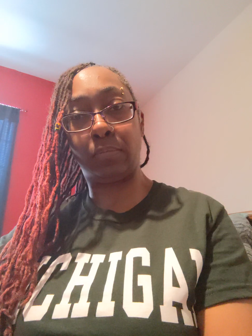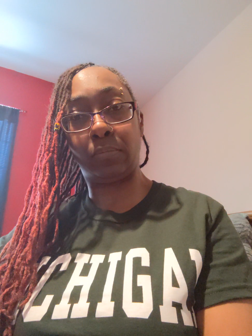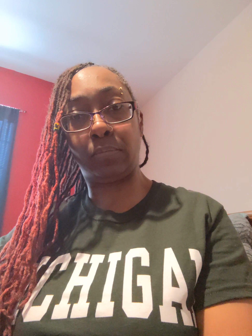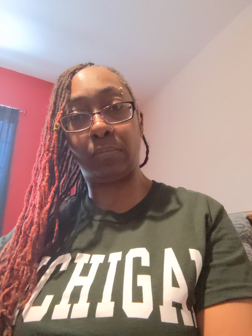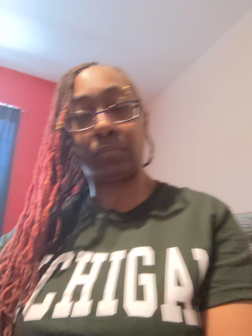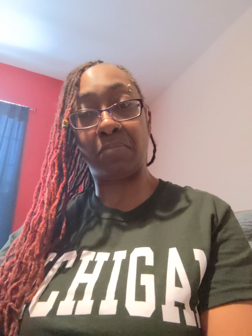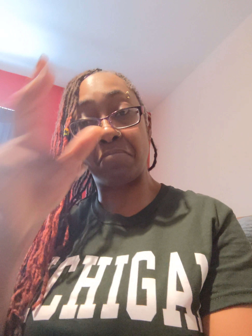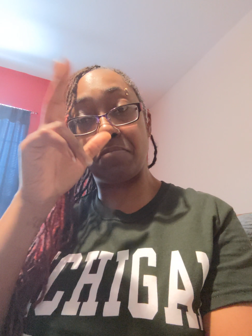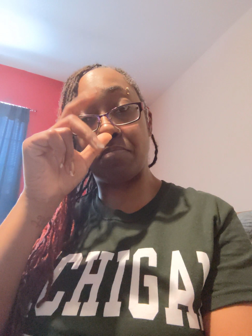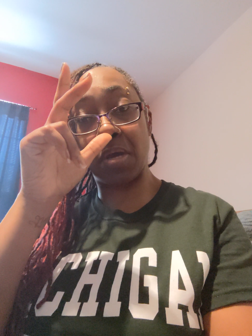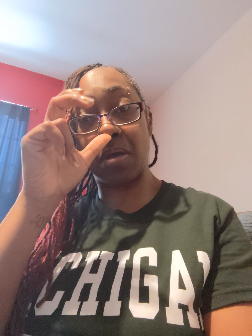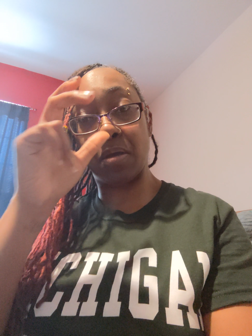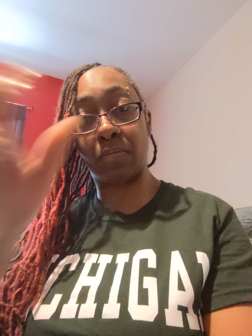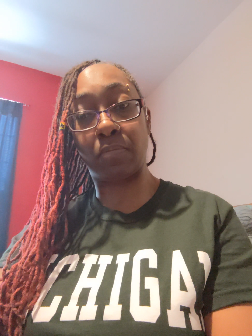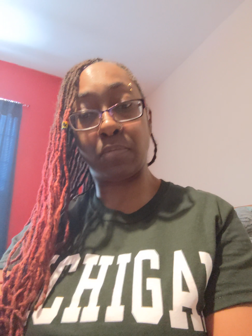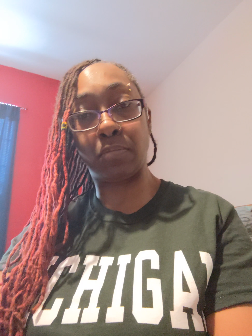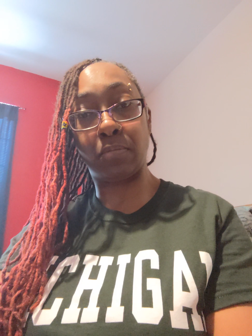bug